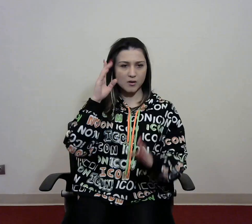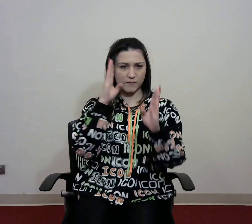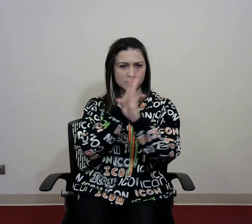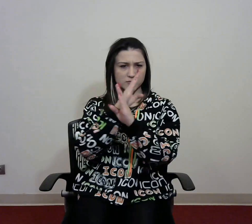hava